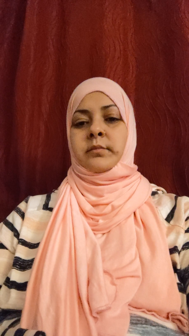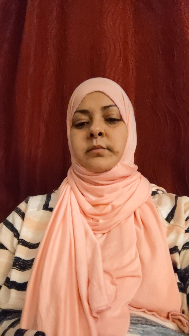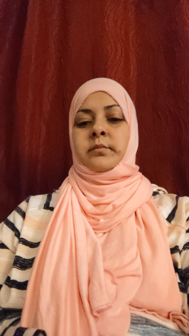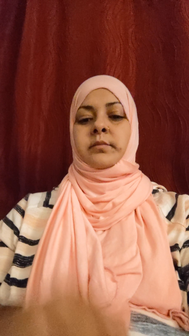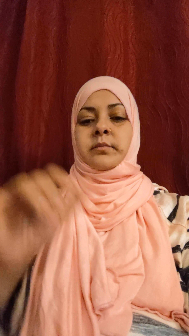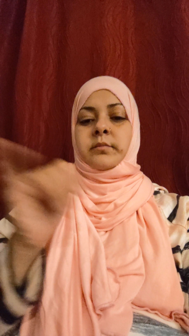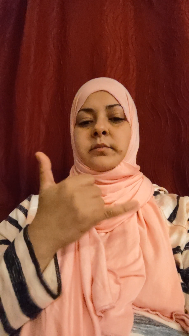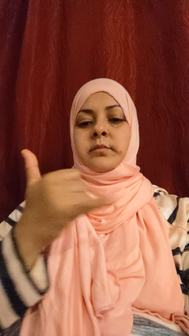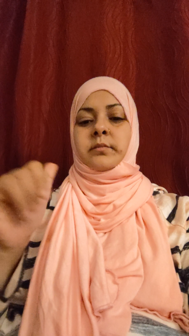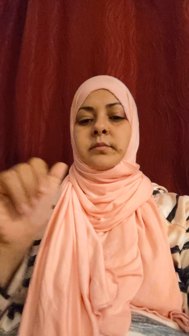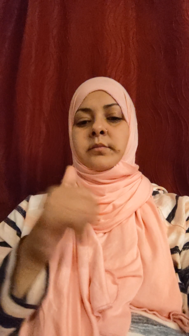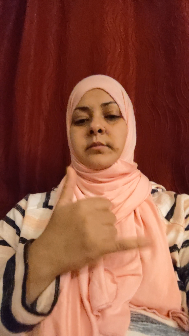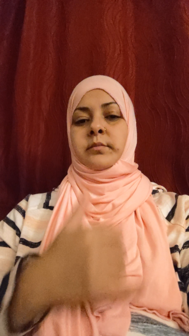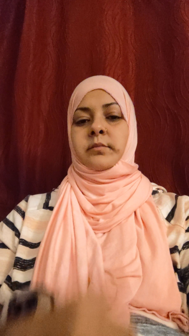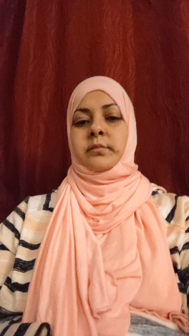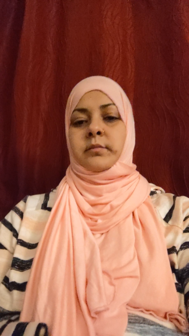play